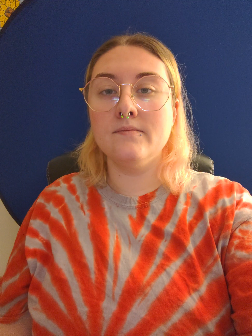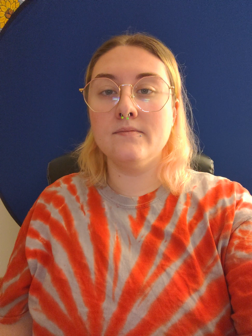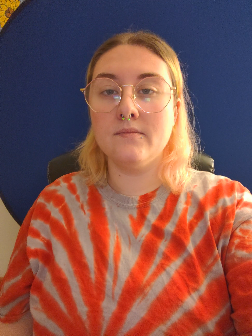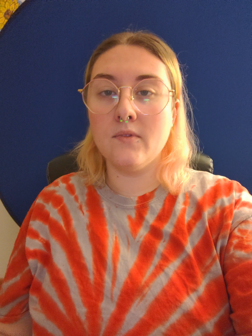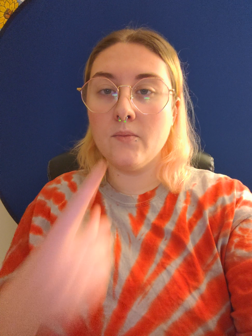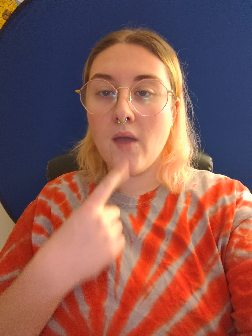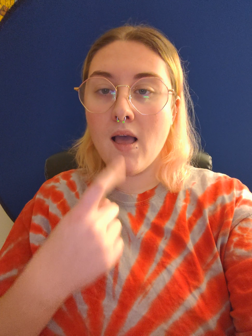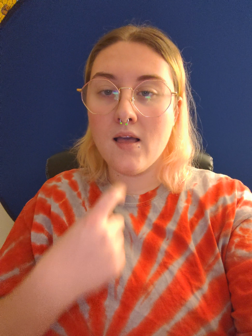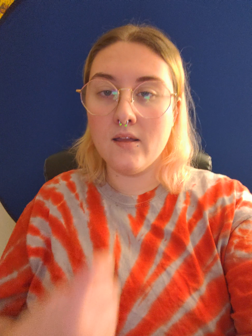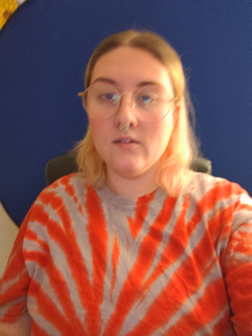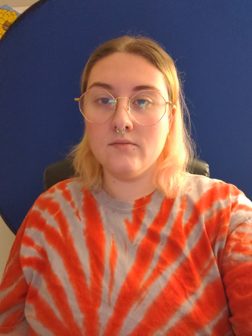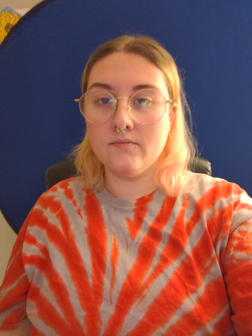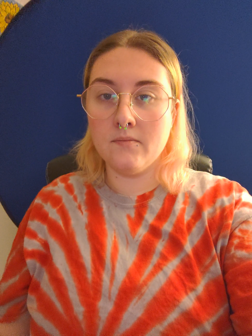red